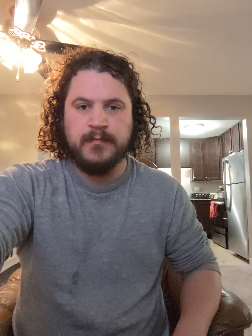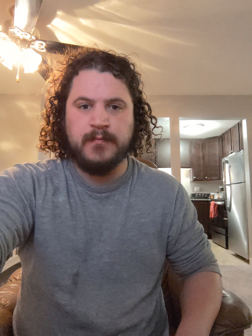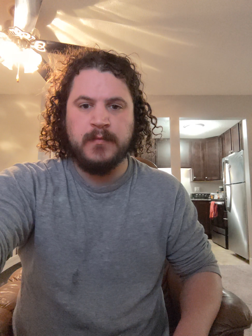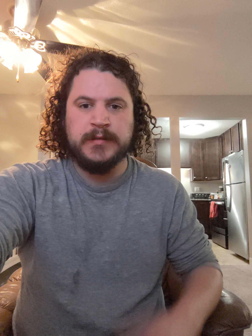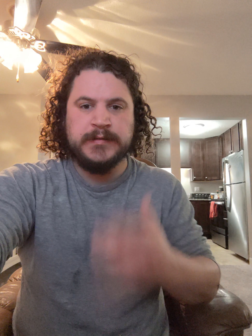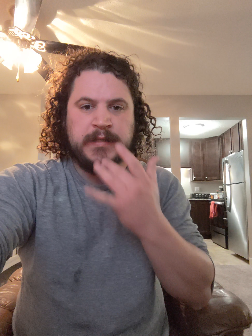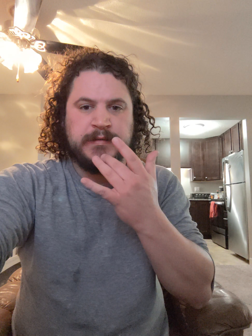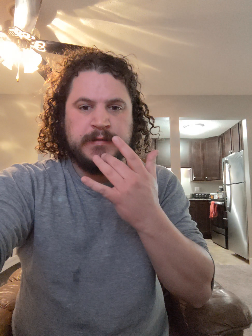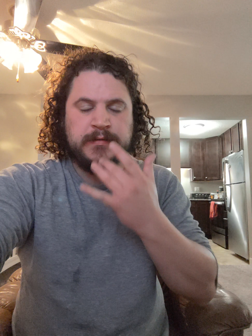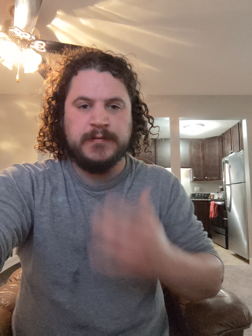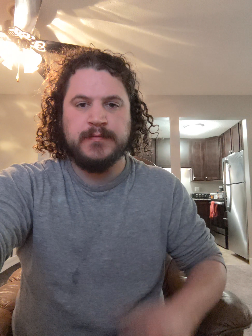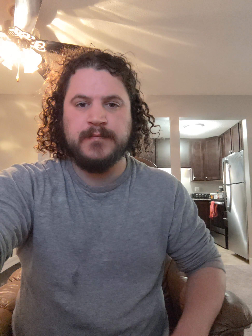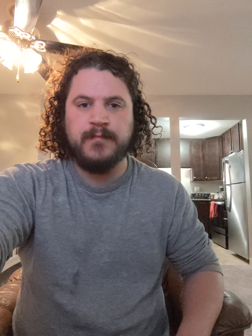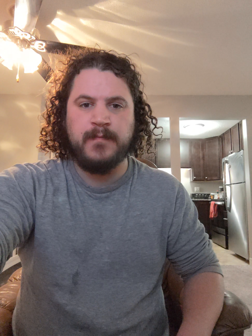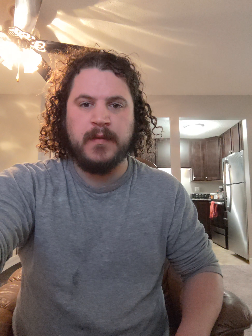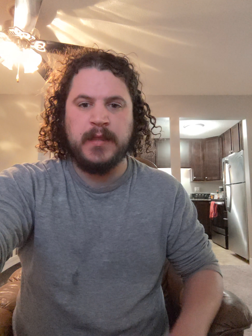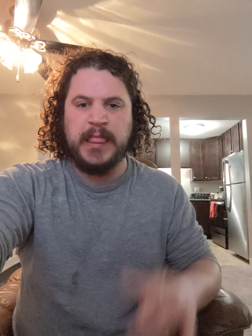taste